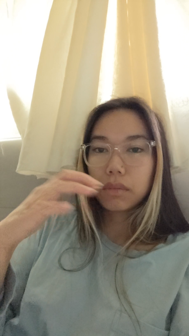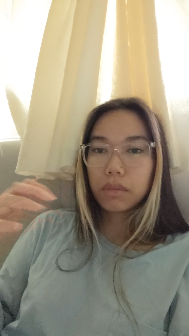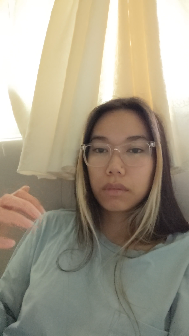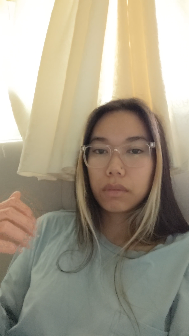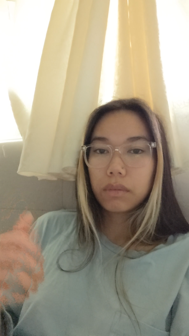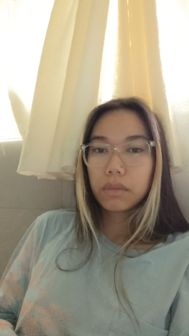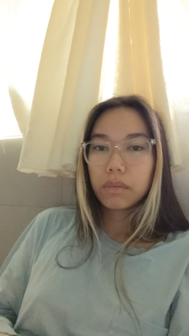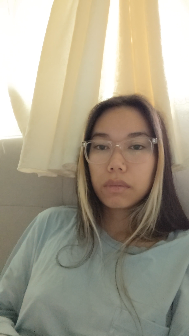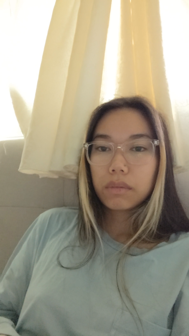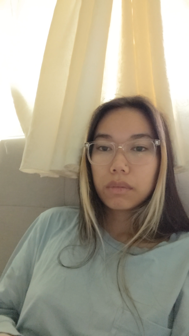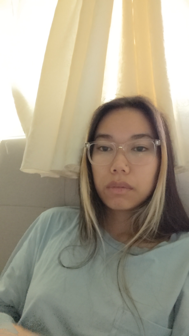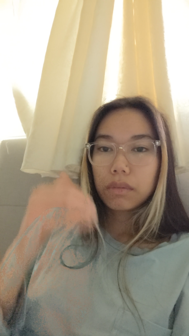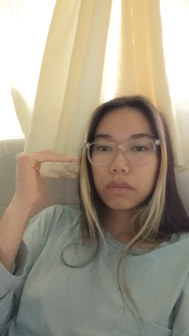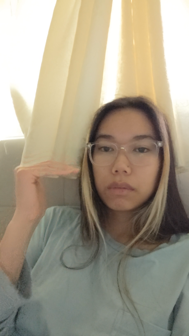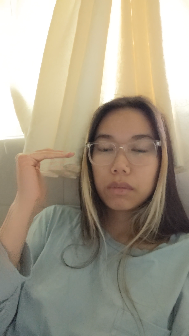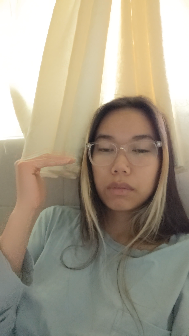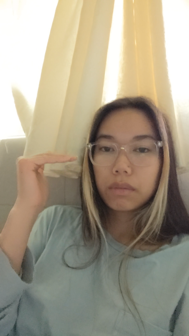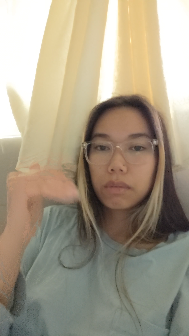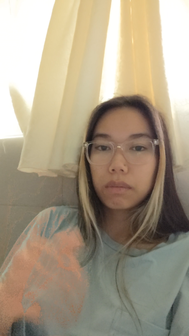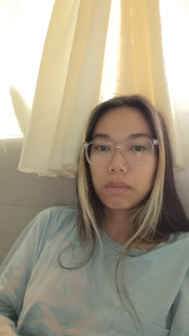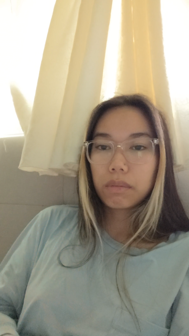short